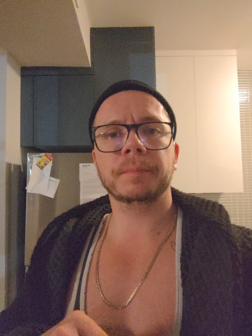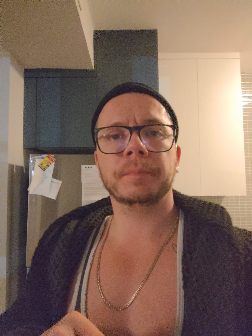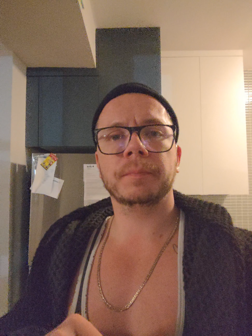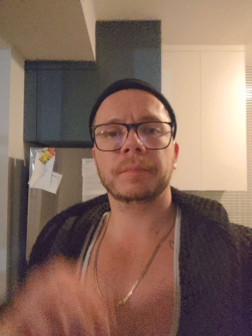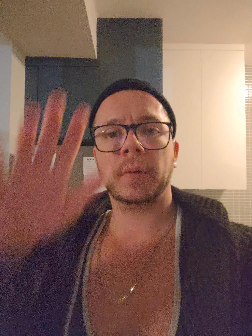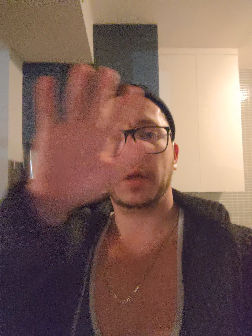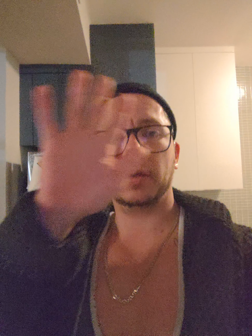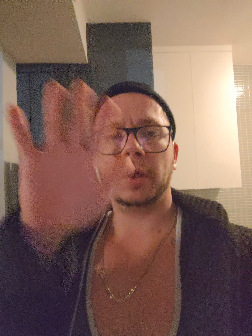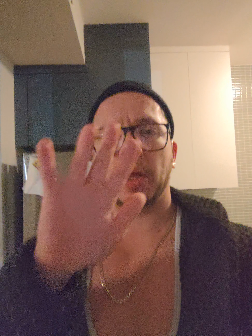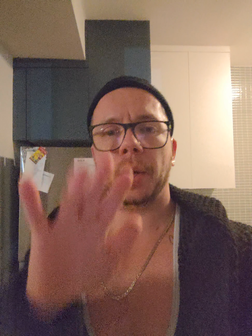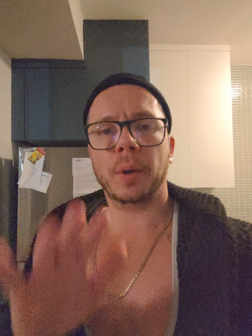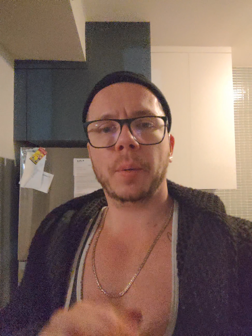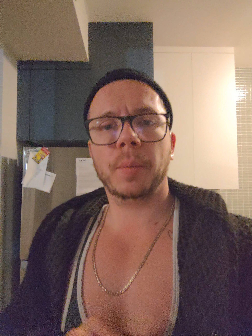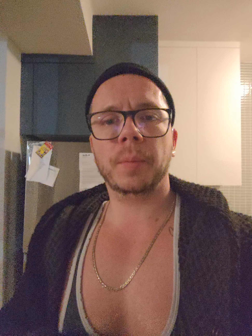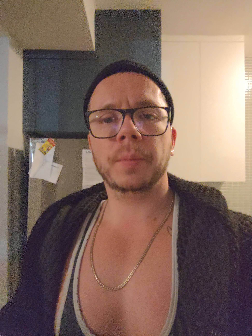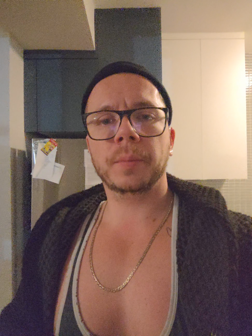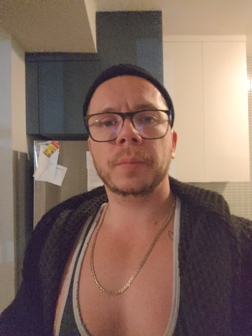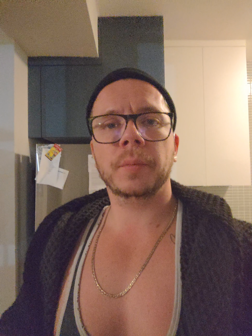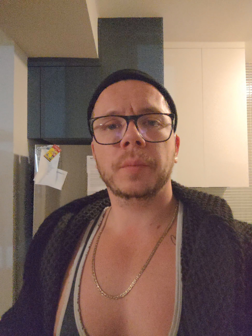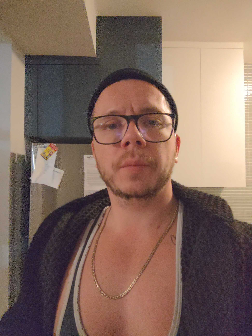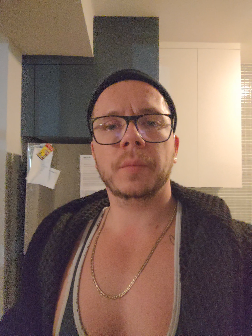snow